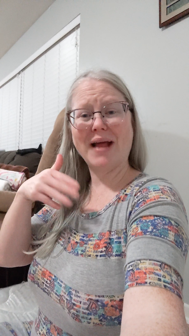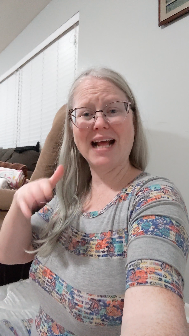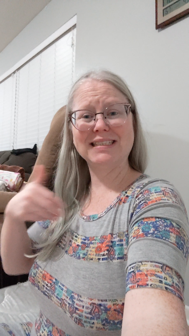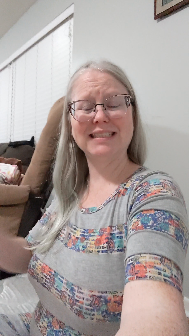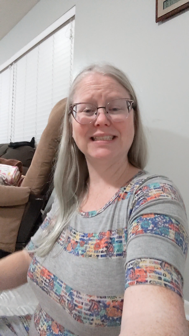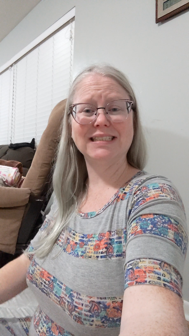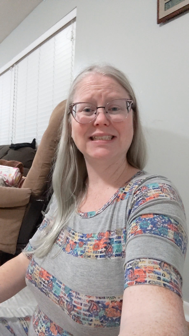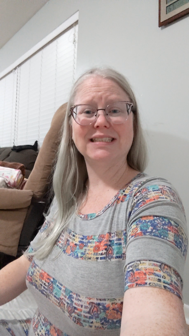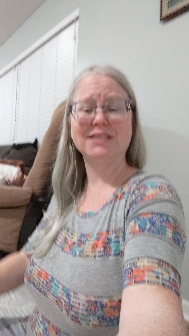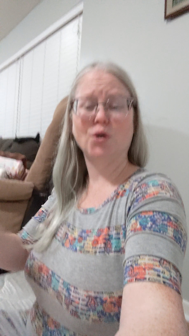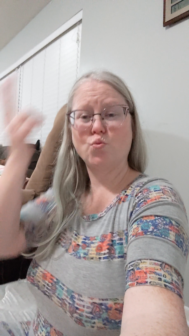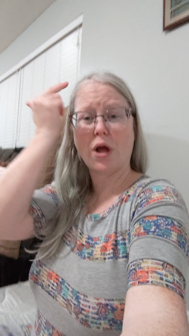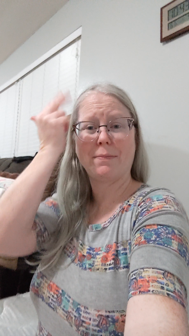rabbit